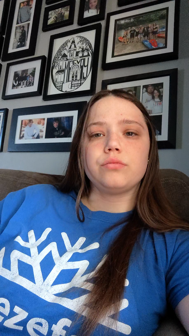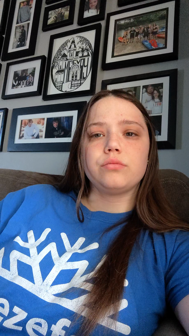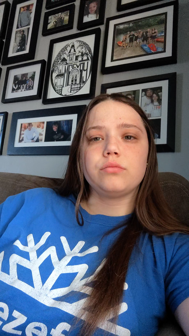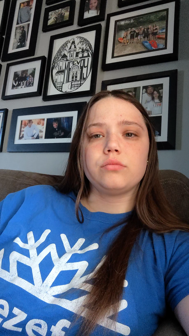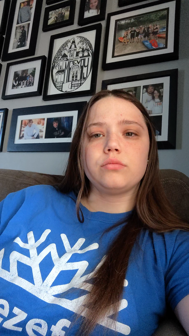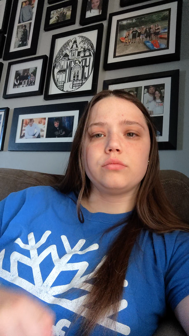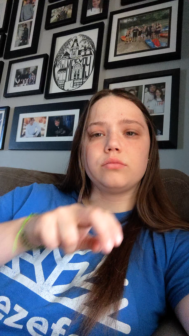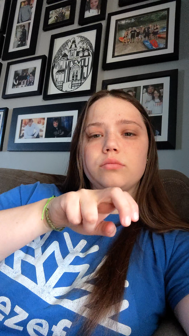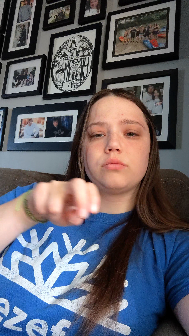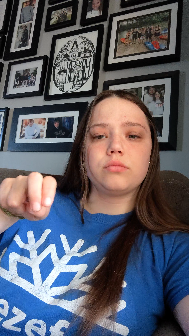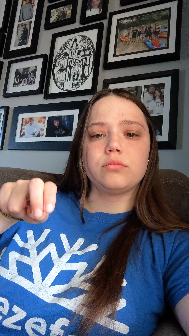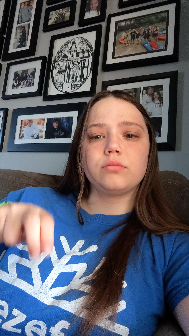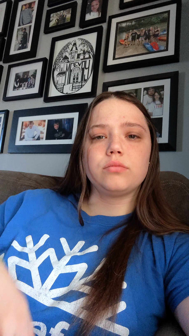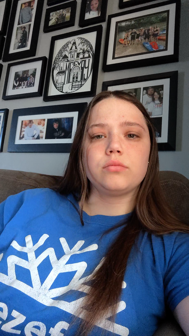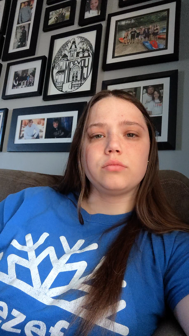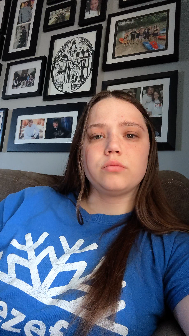couch